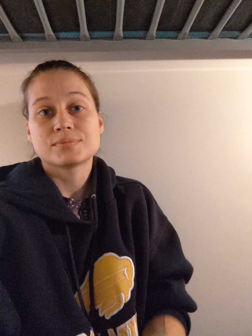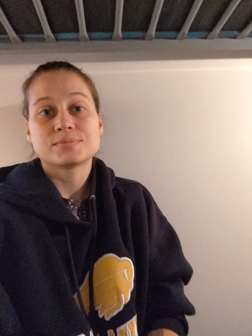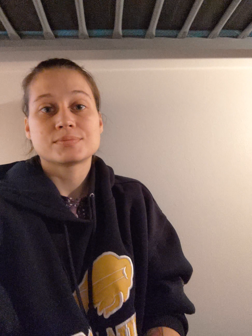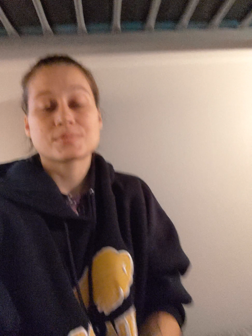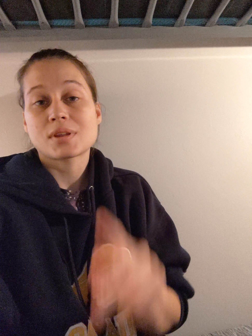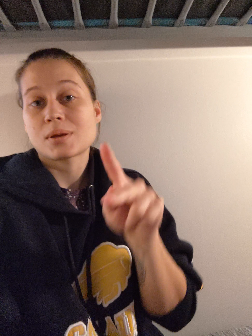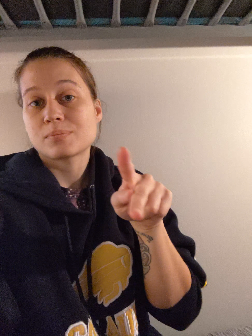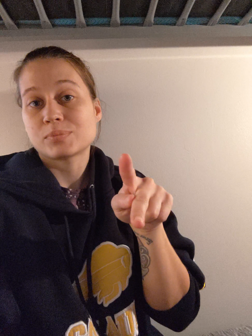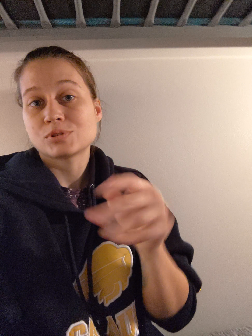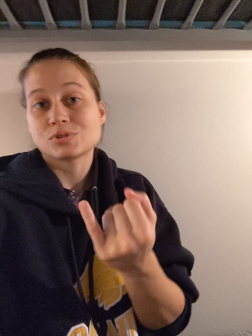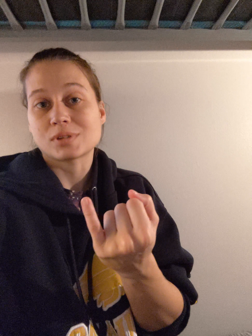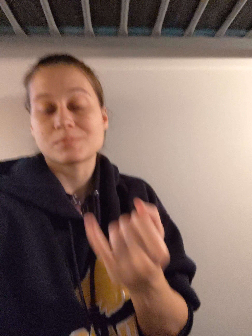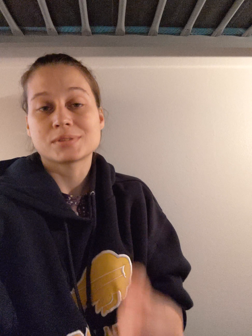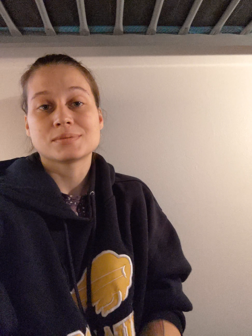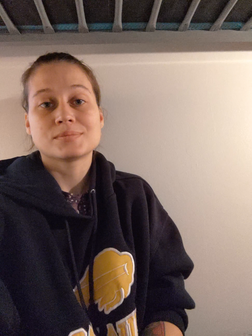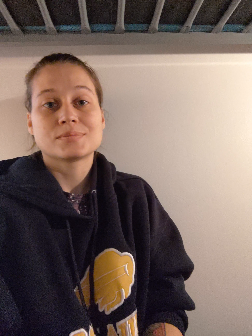pajamas